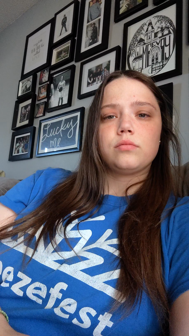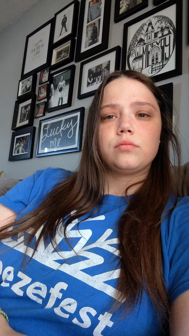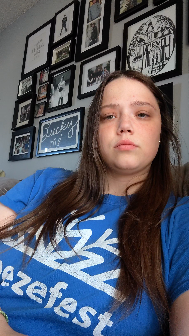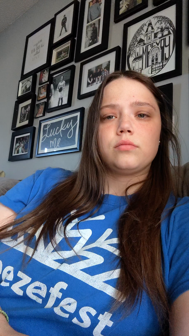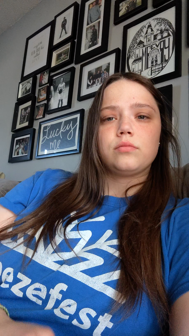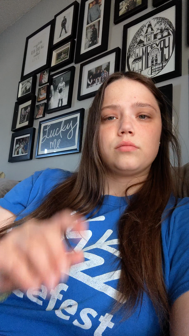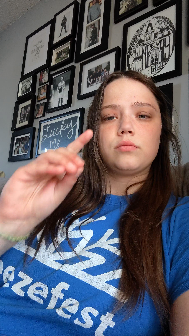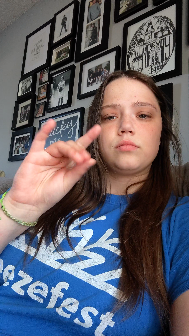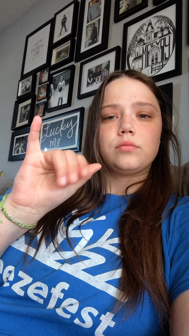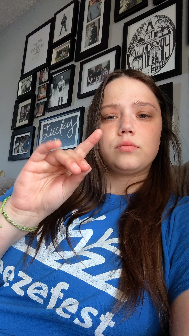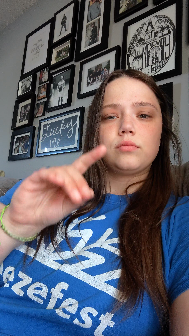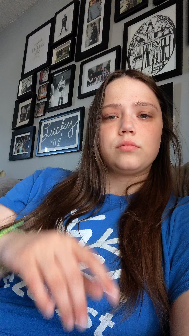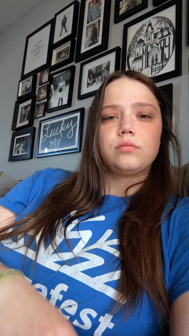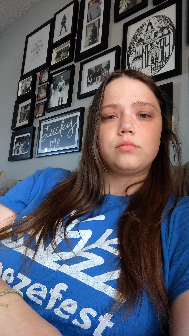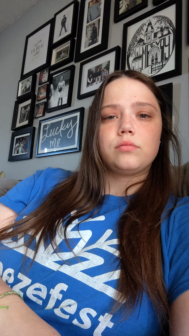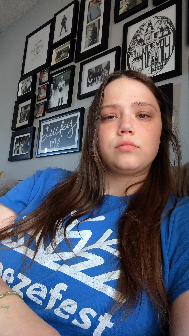did